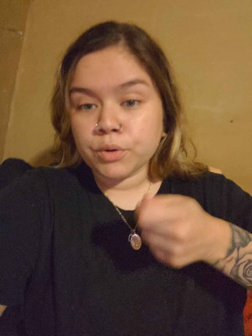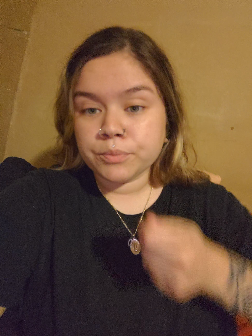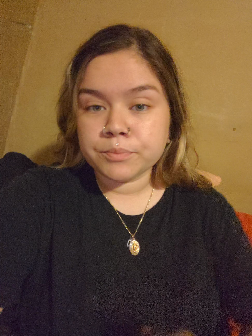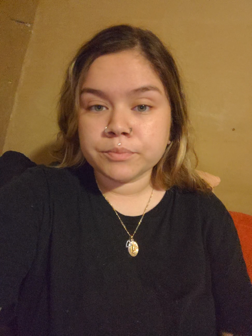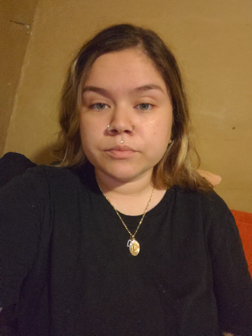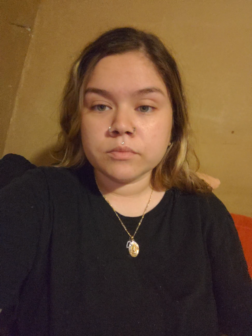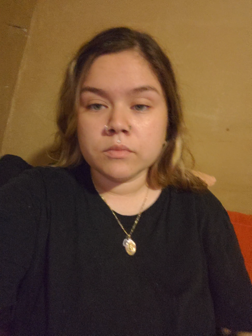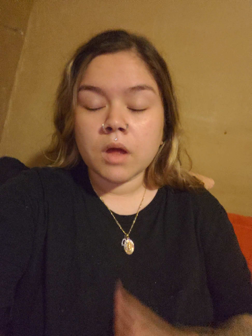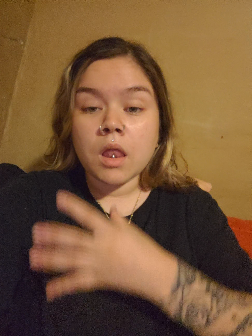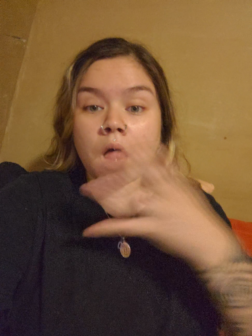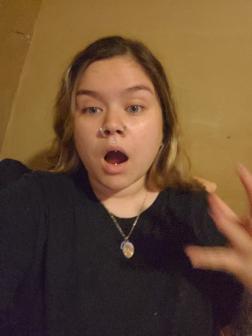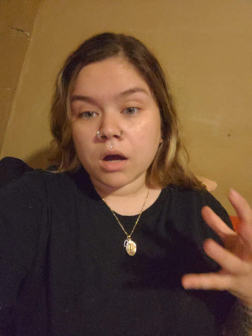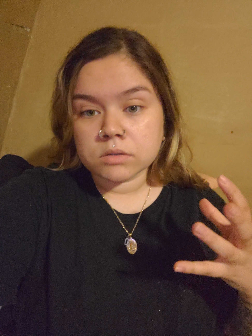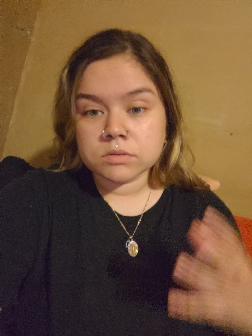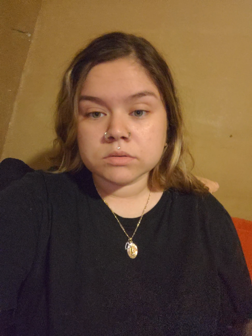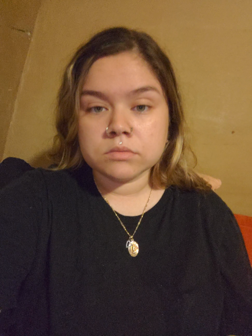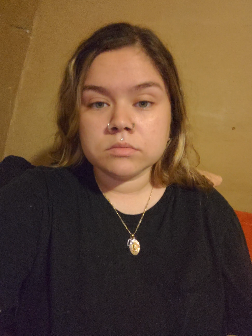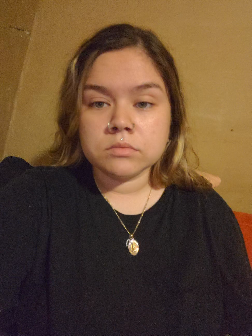a lot